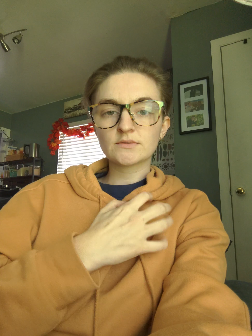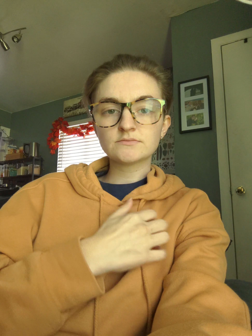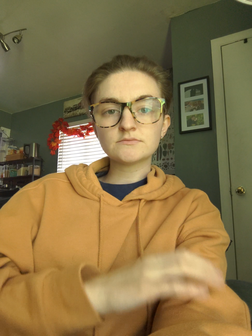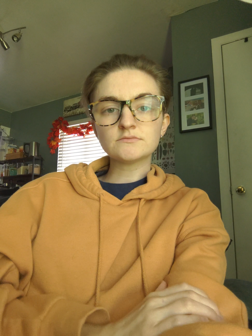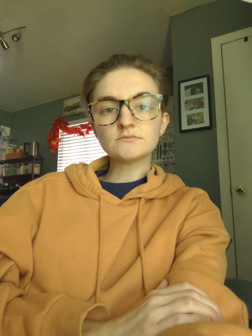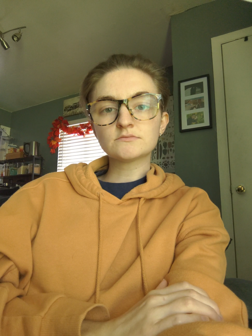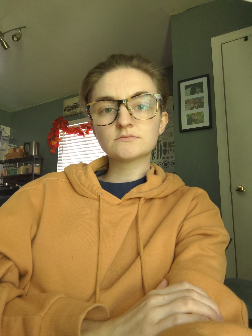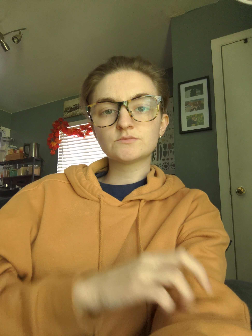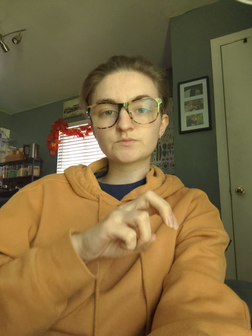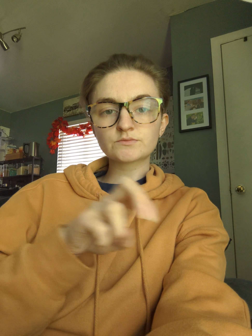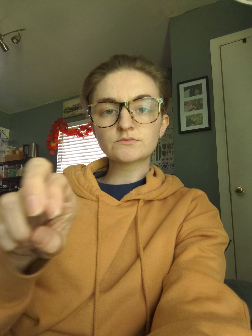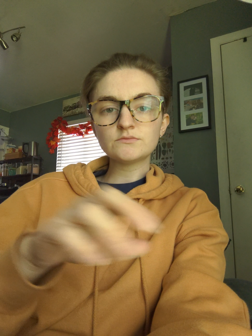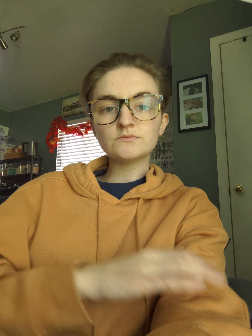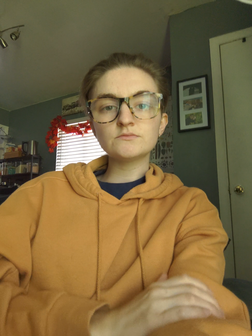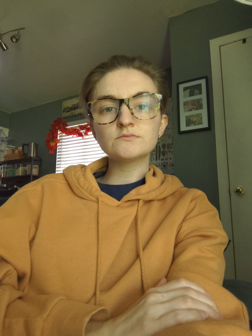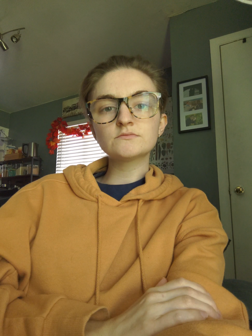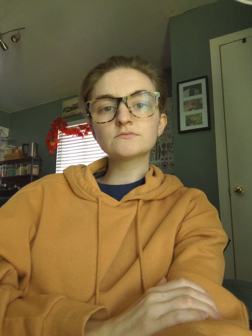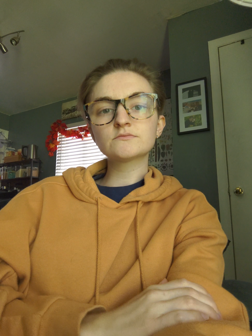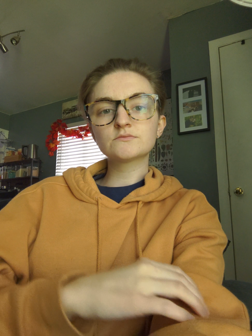bench